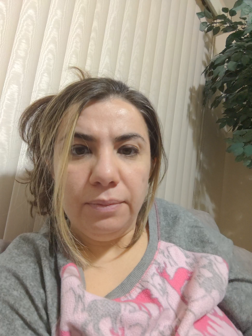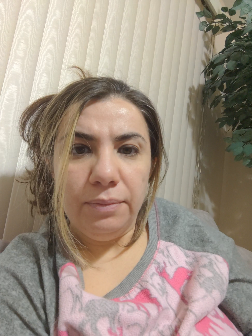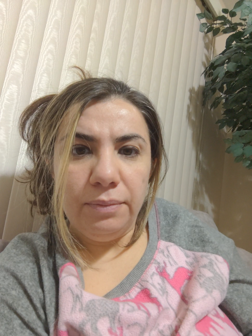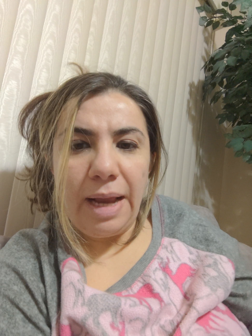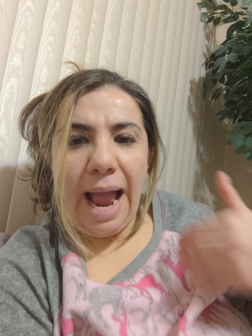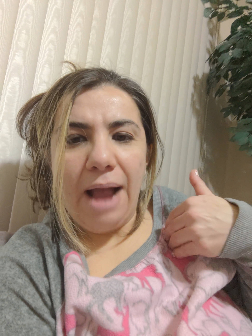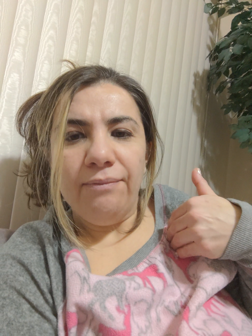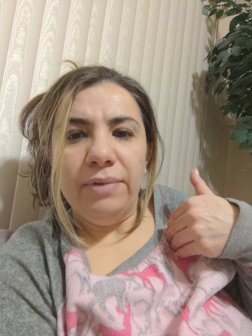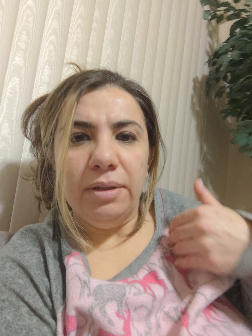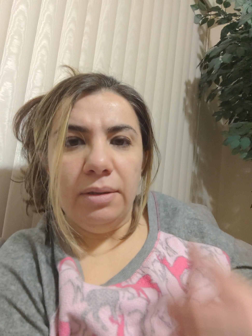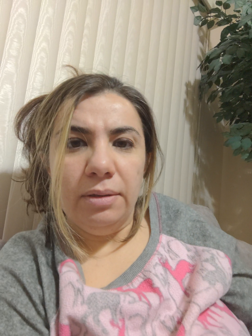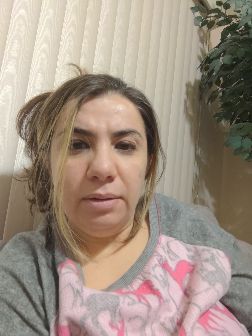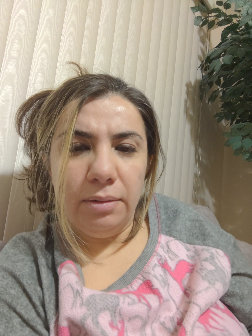have